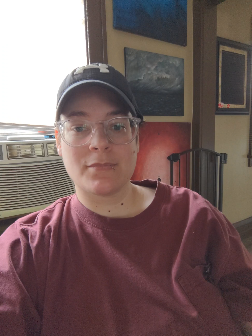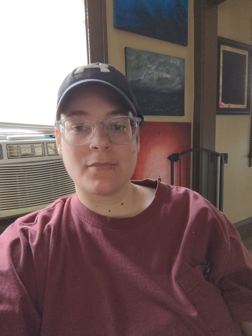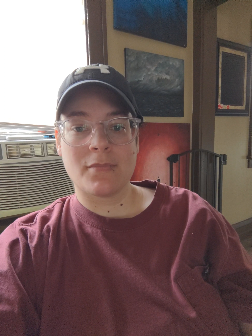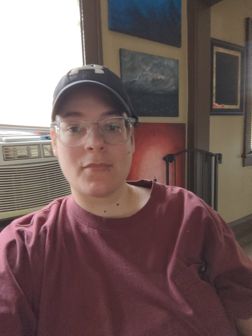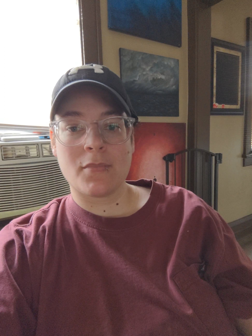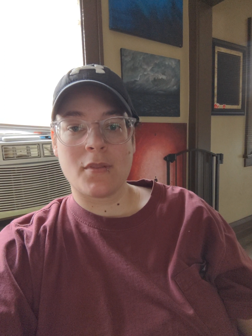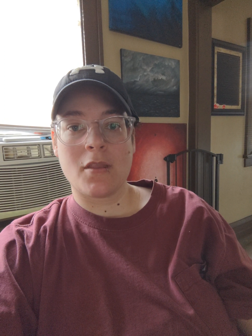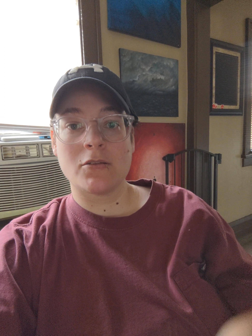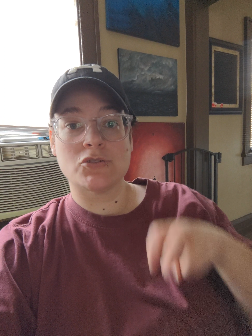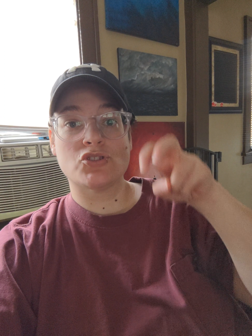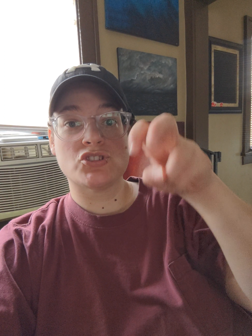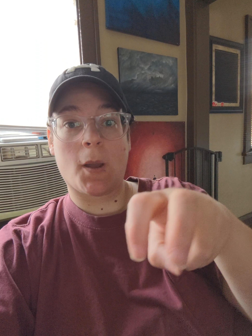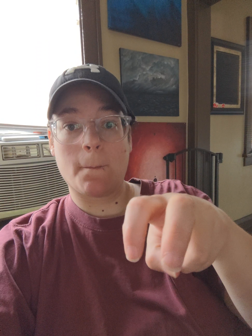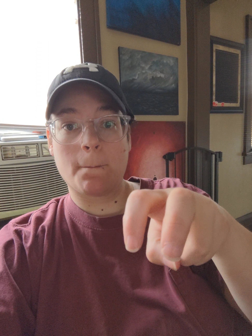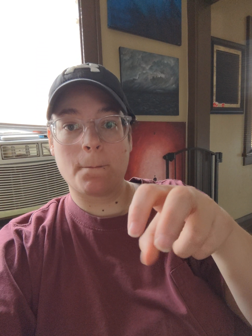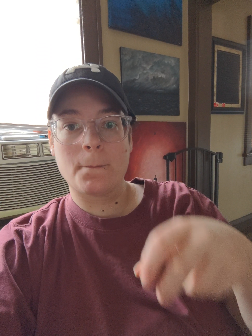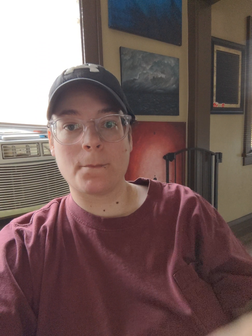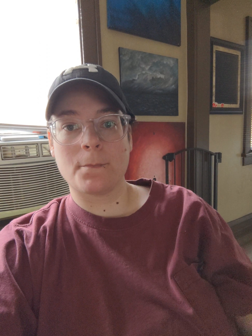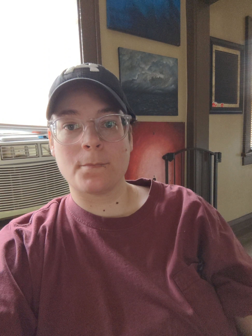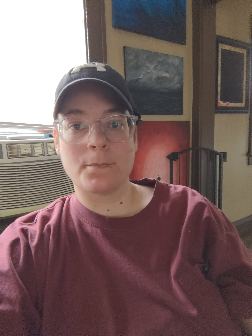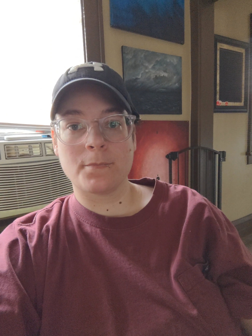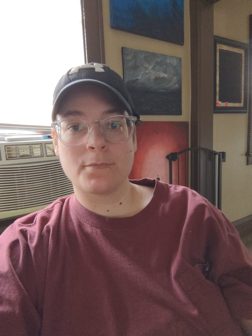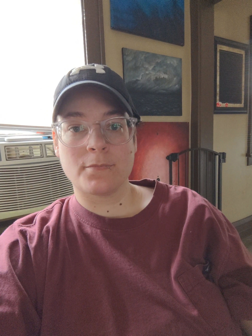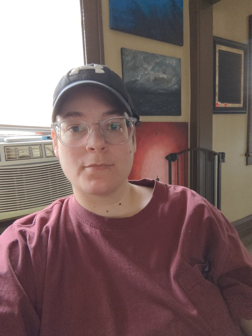jump